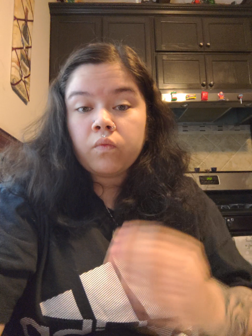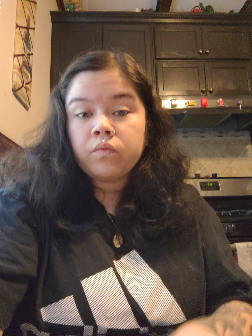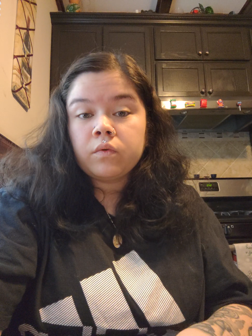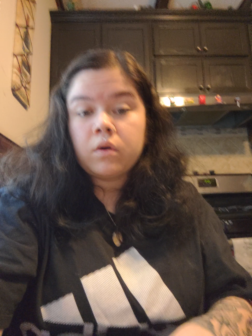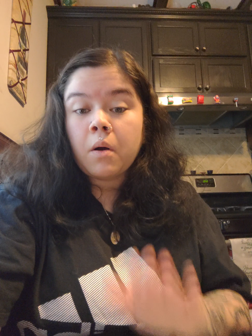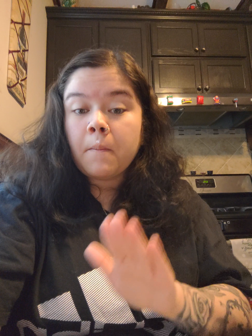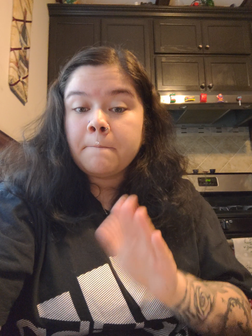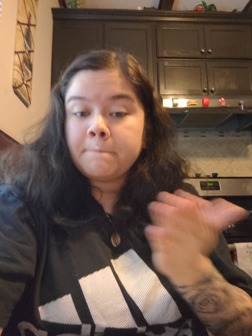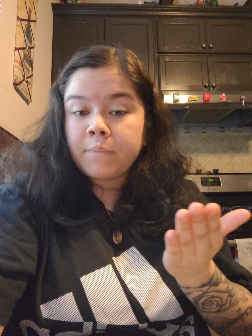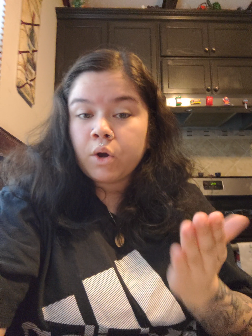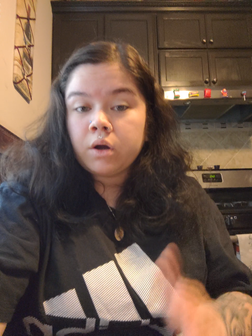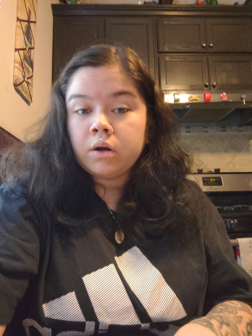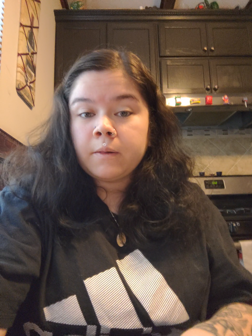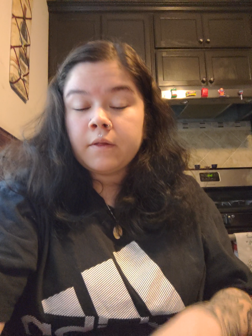book